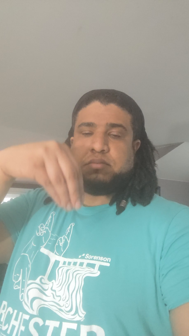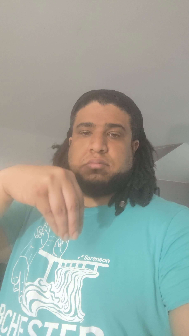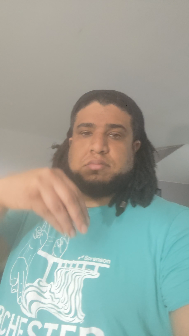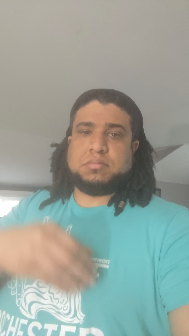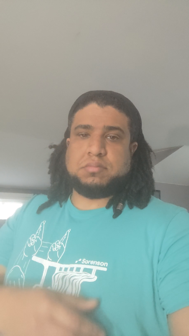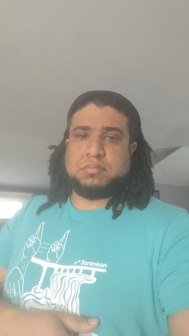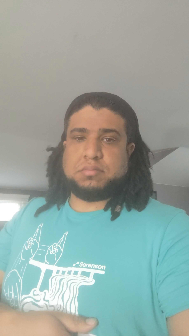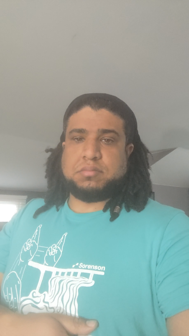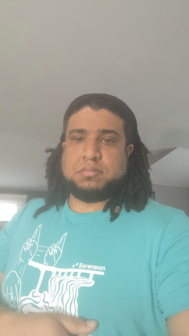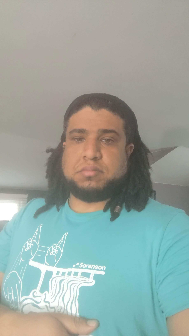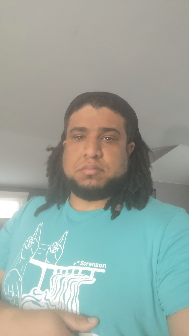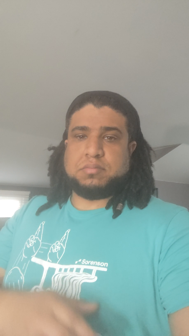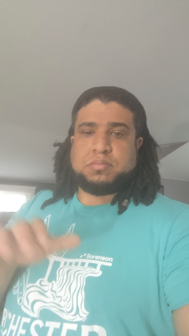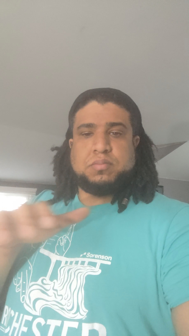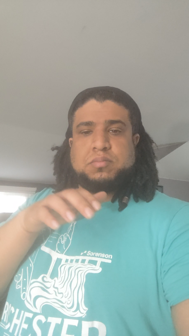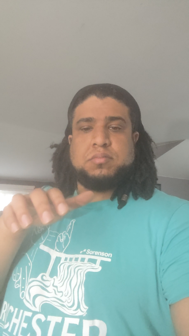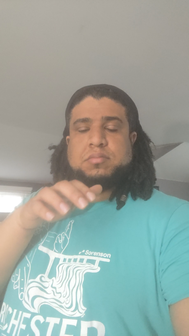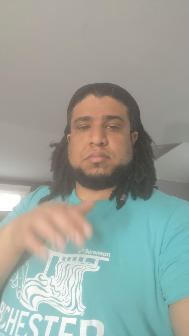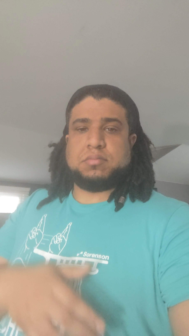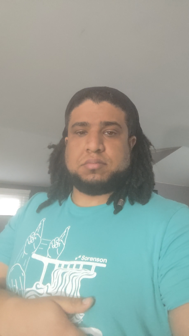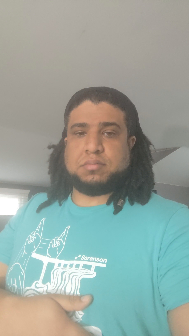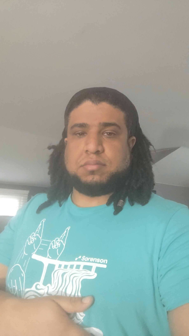does